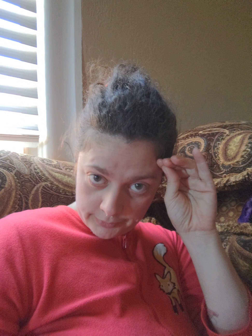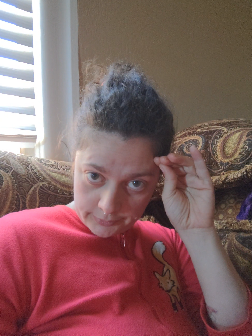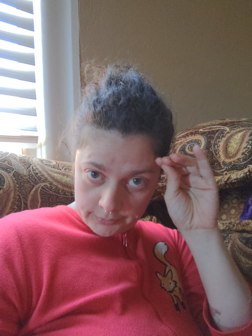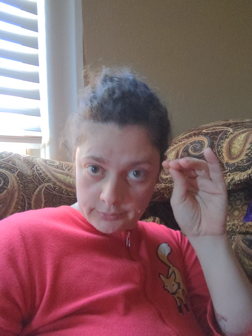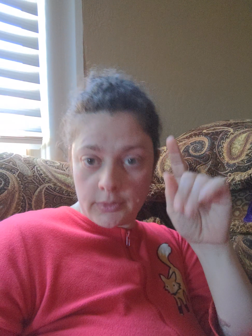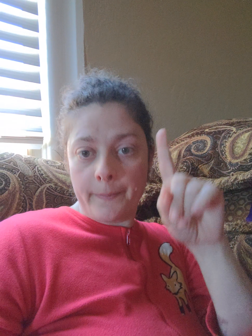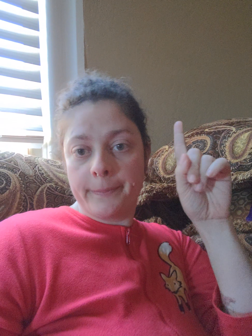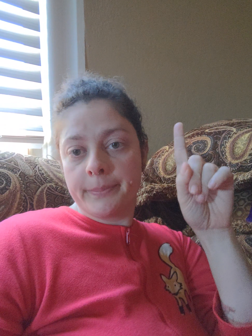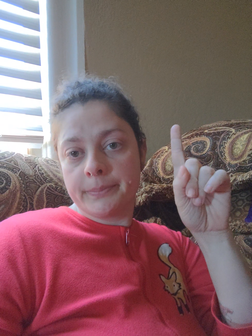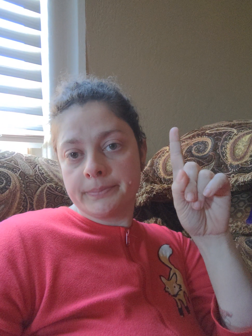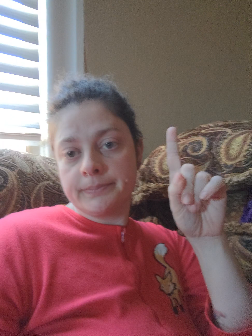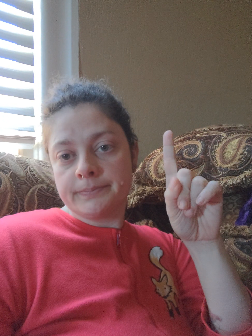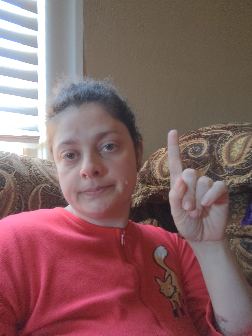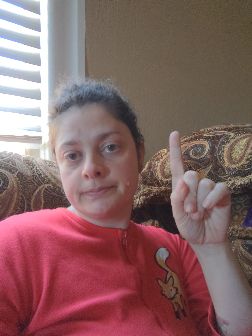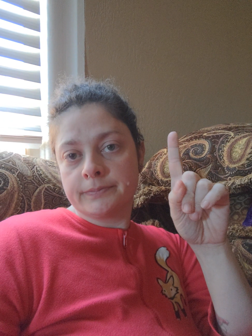up